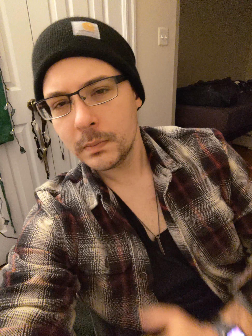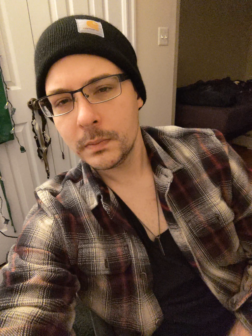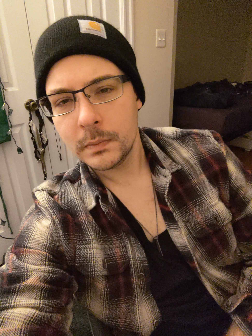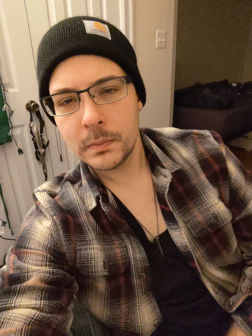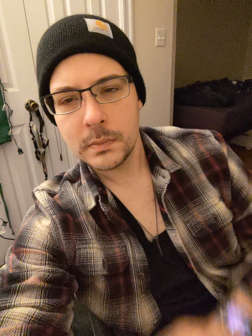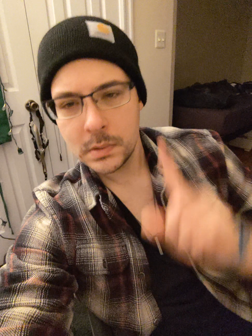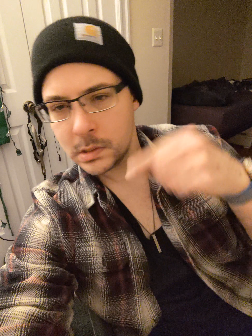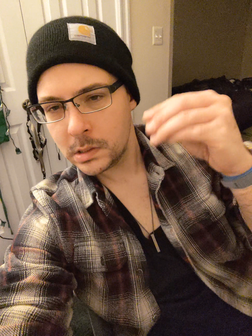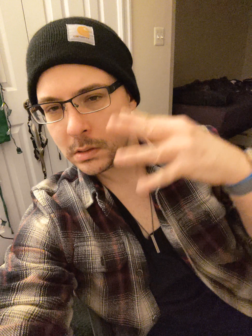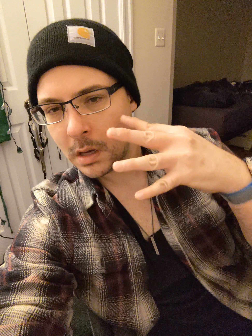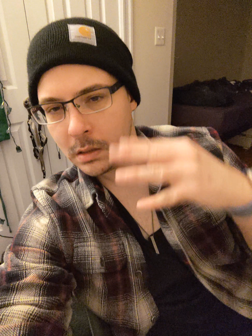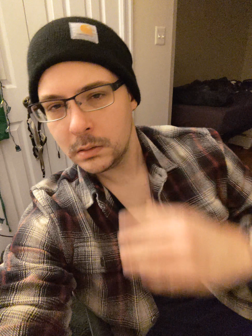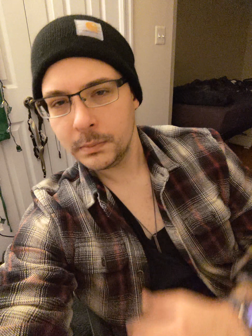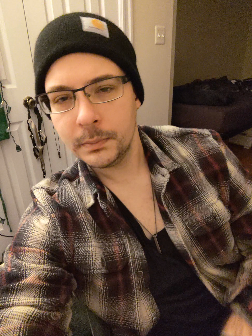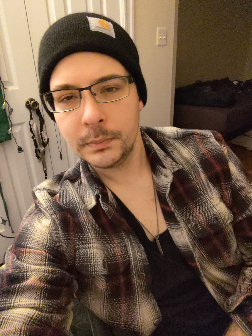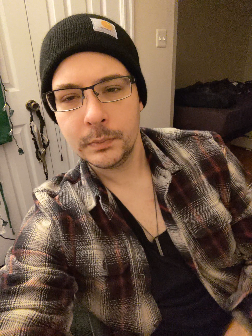sun